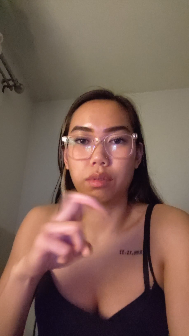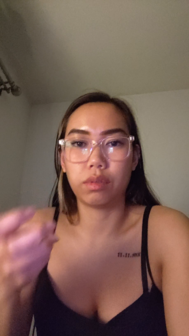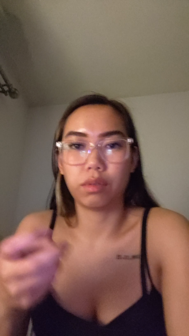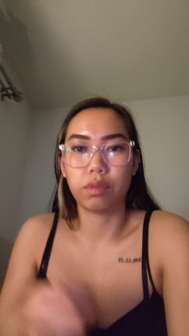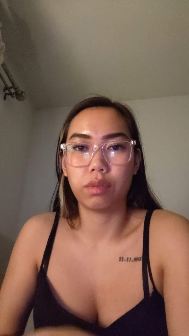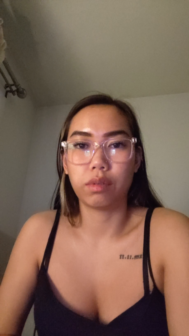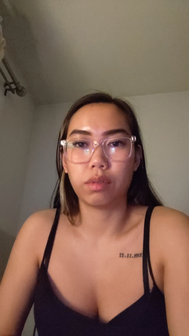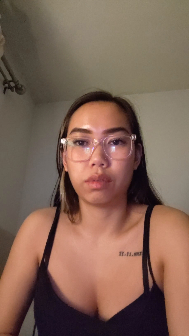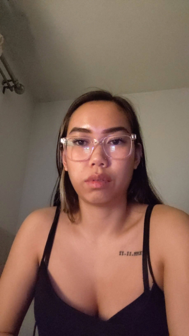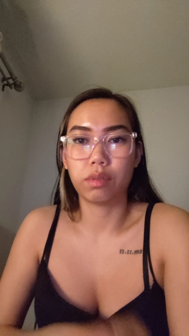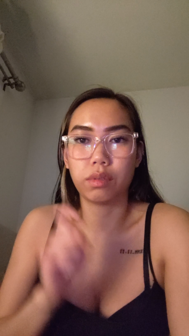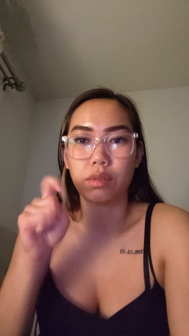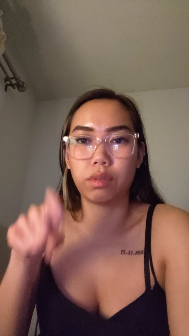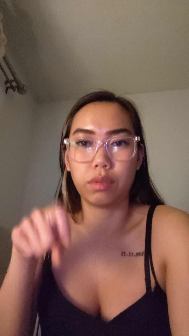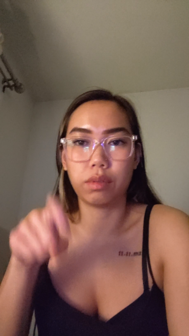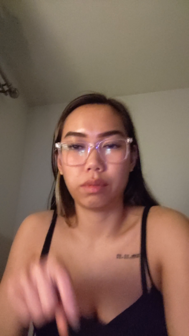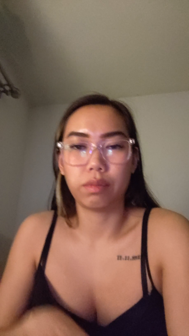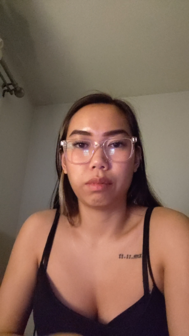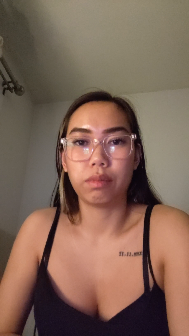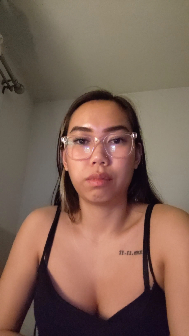should